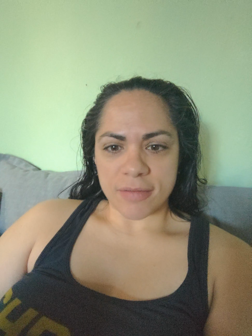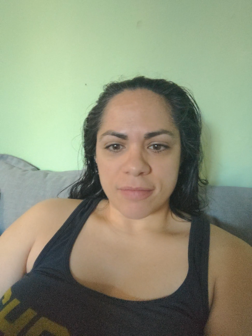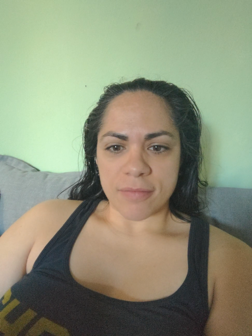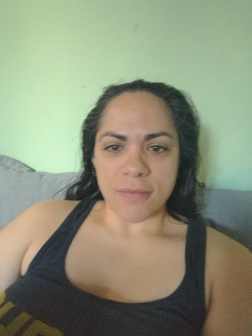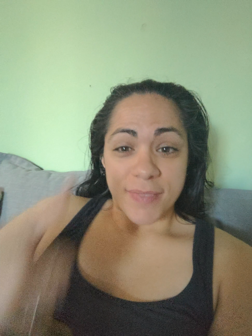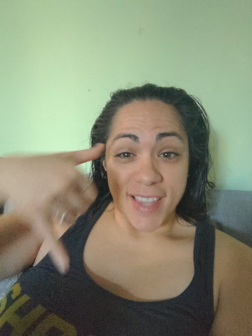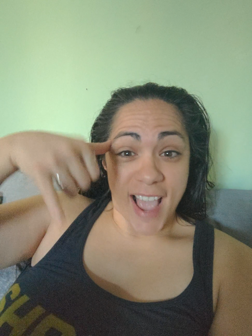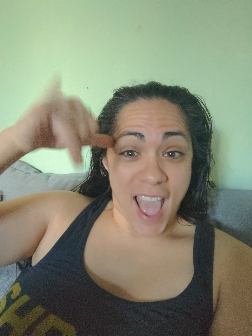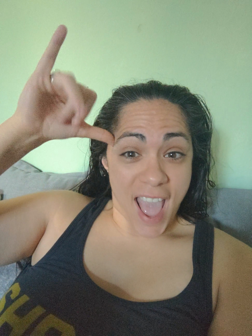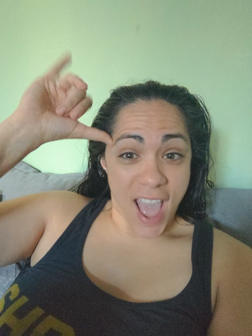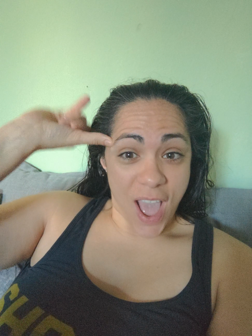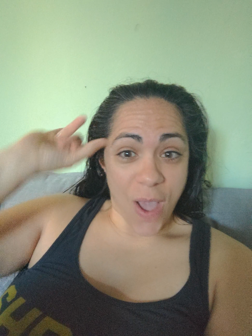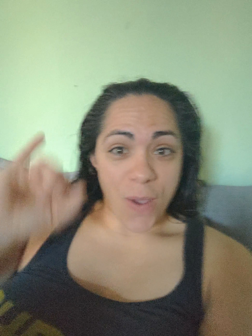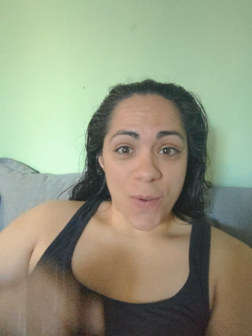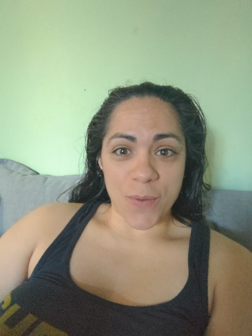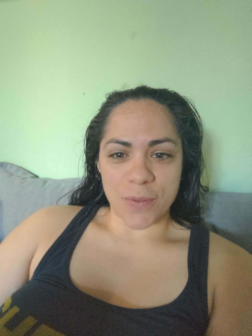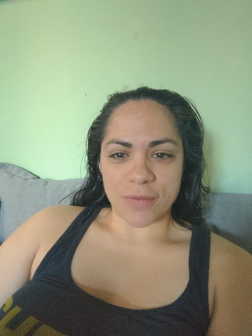cow